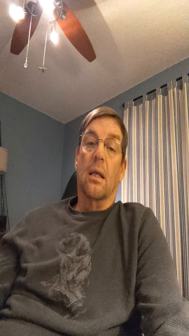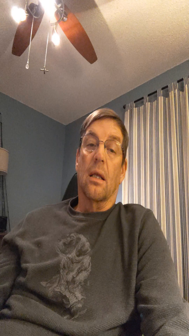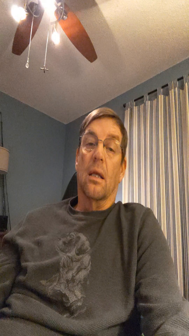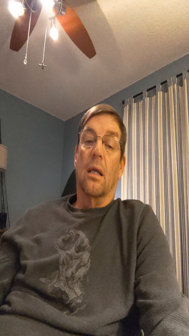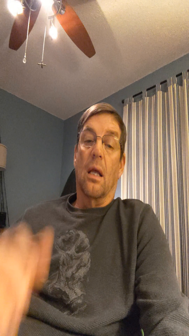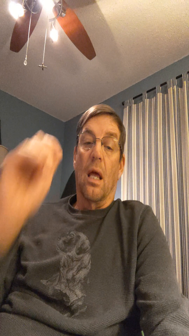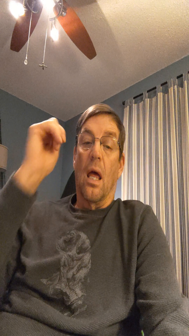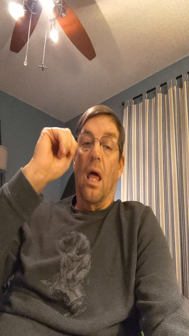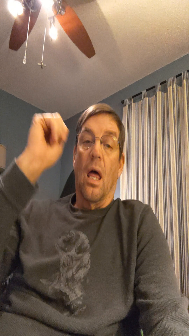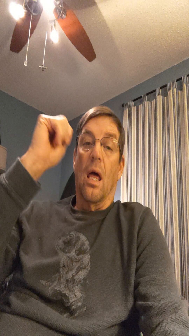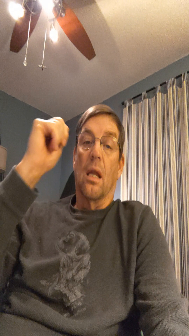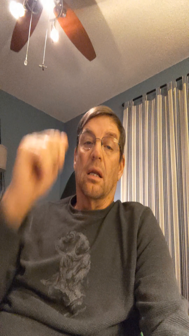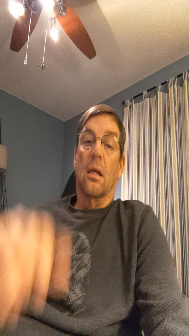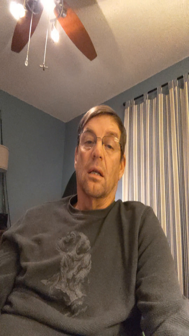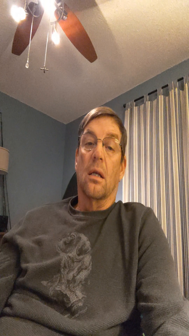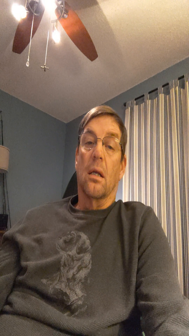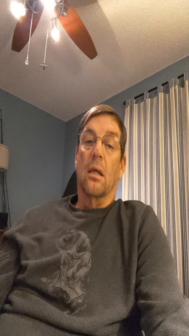aunt